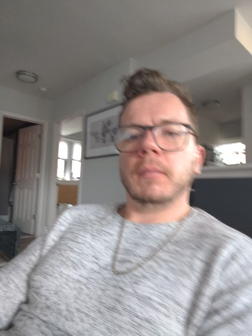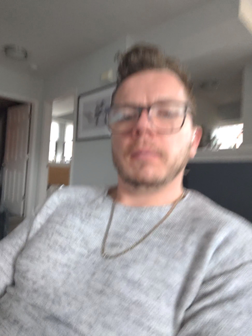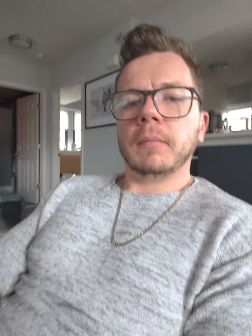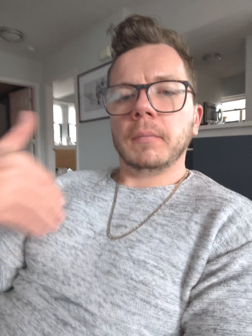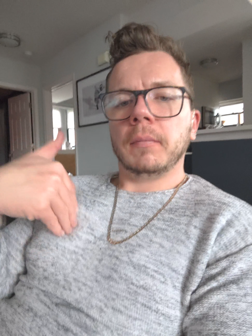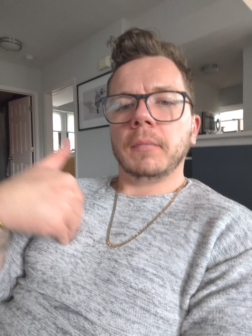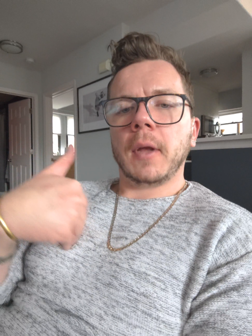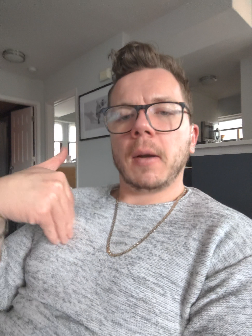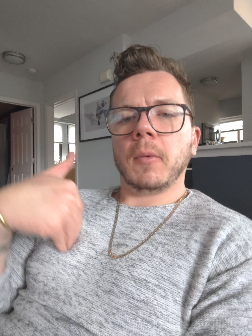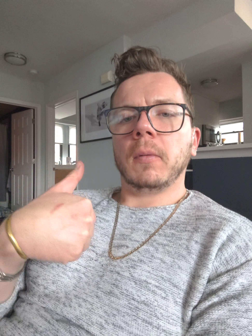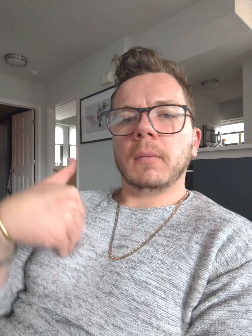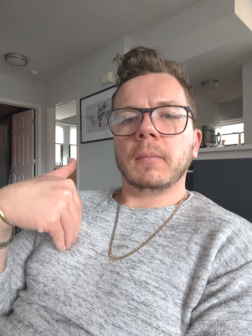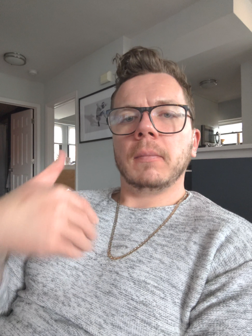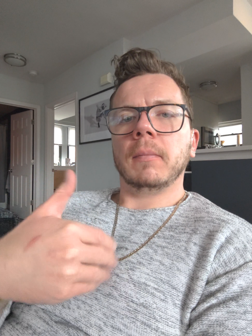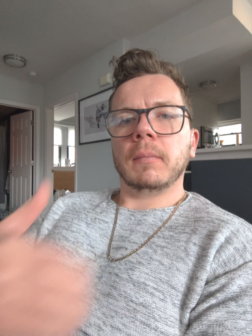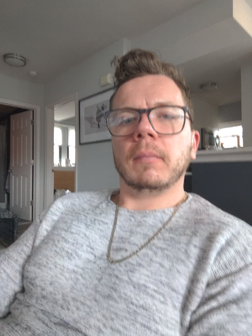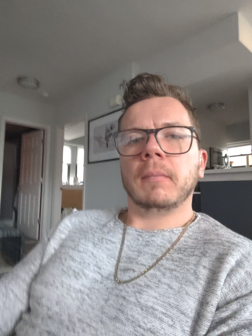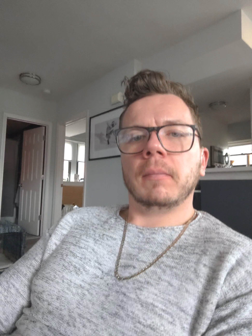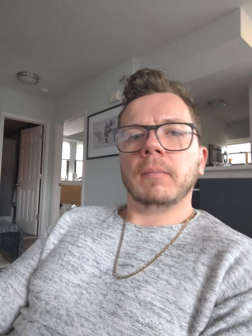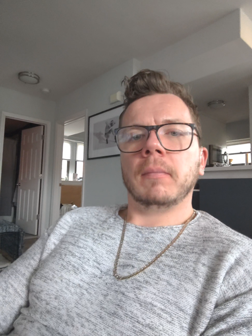animal